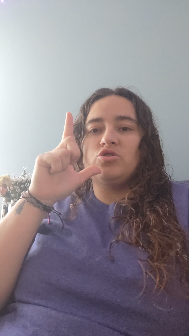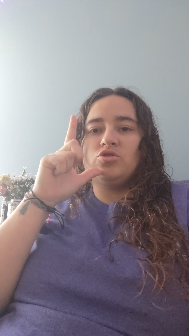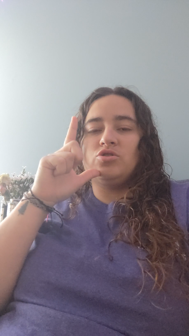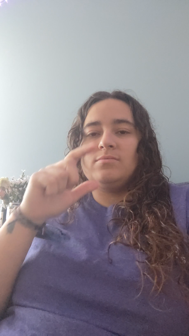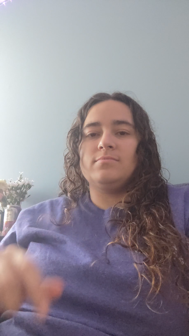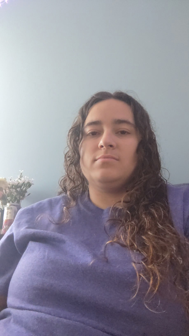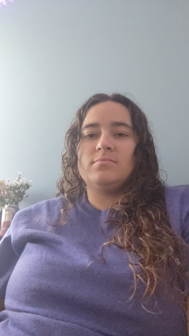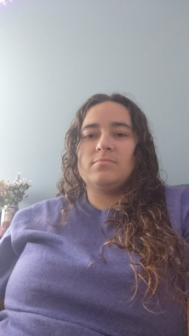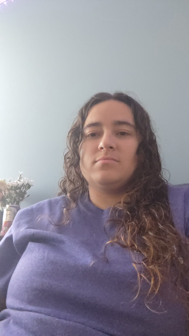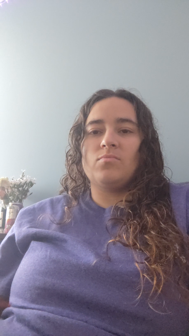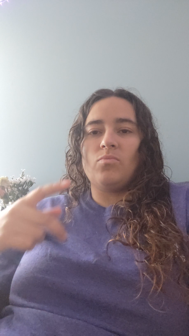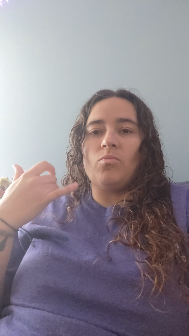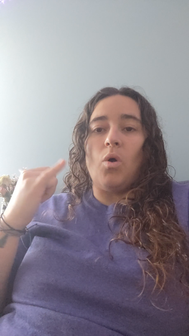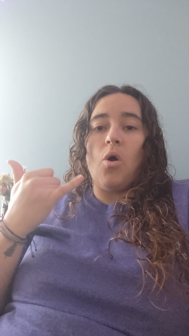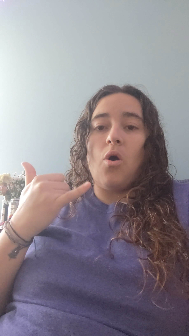party